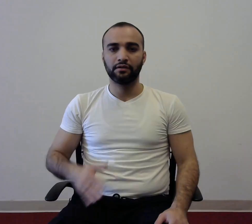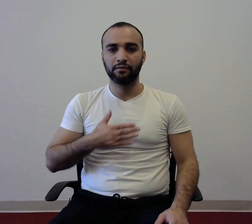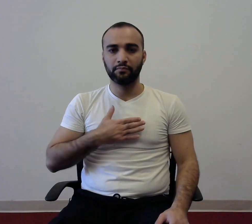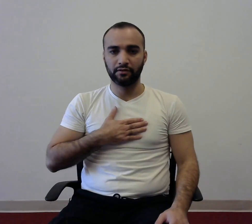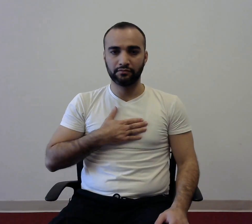mən